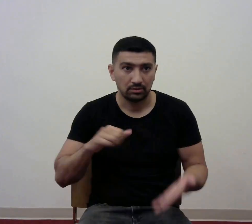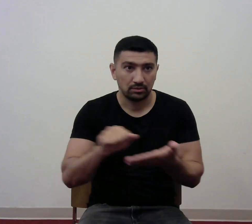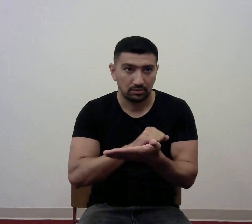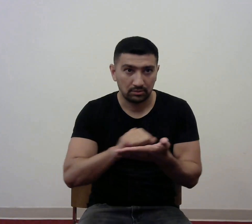sənəd